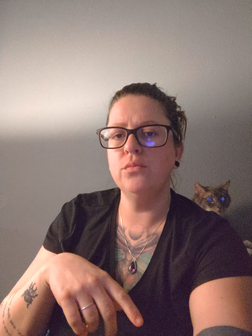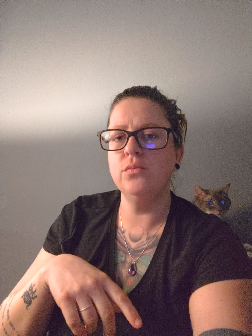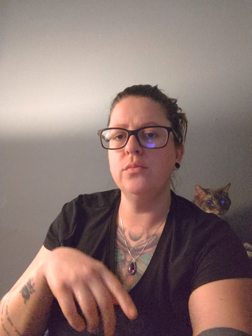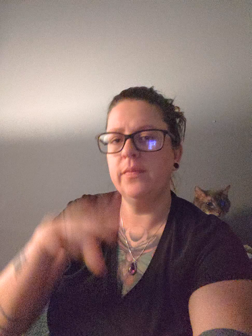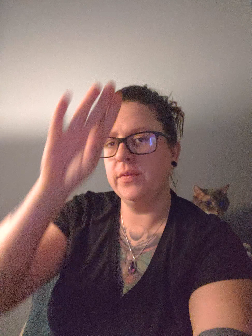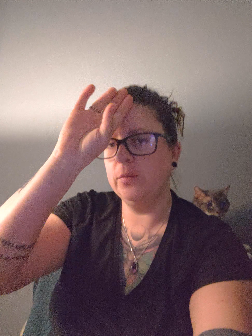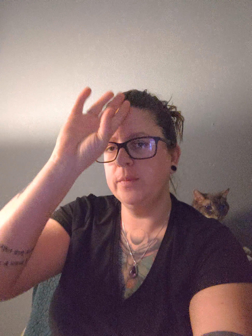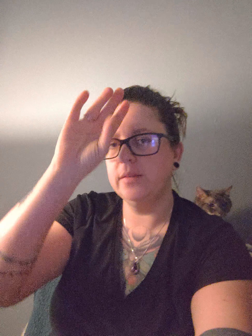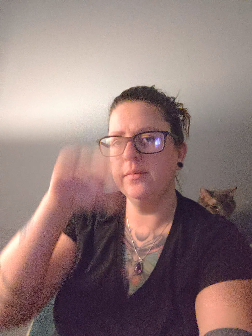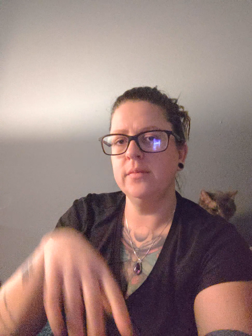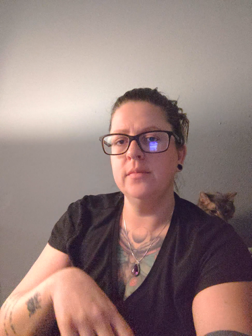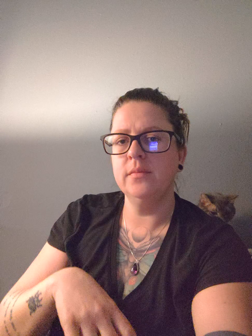fireman